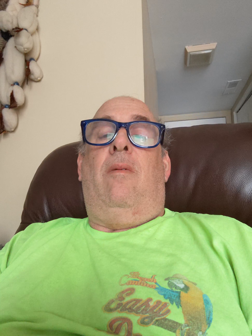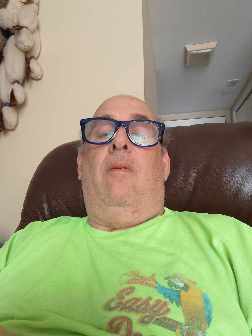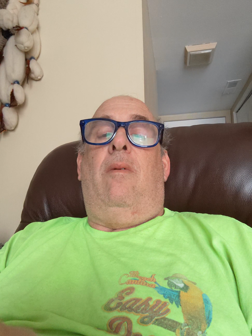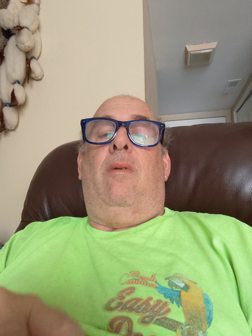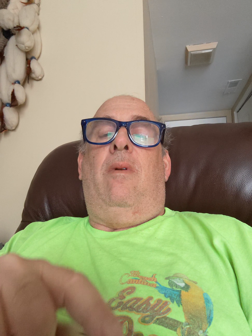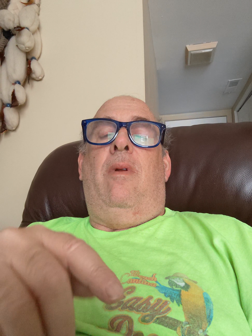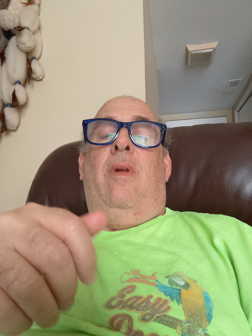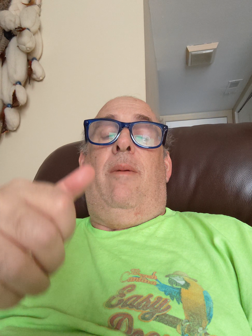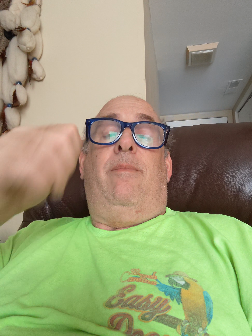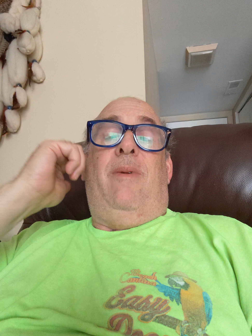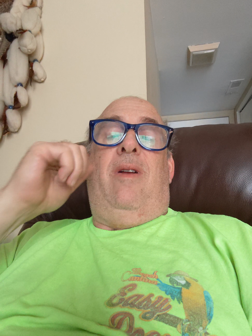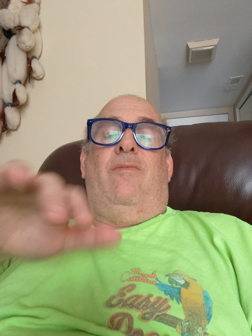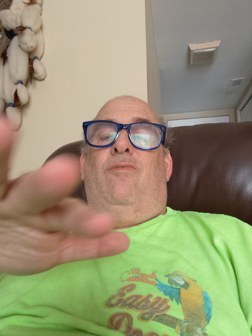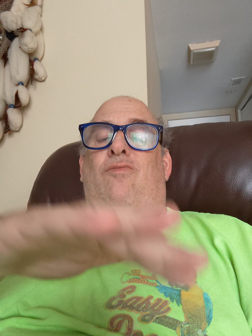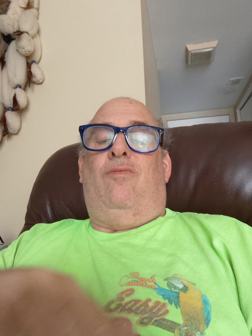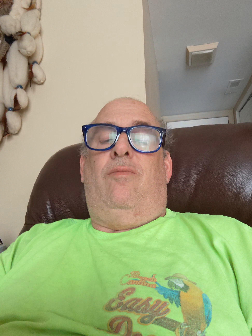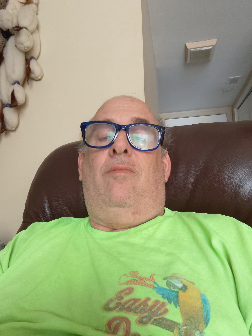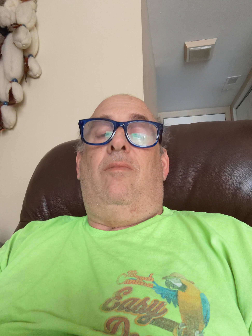backyard